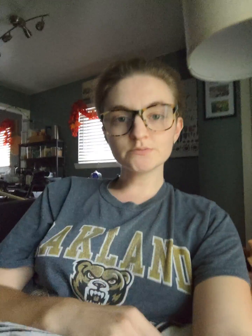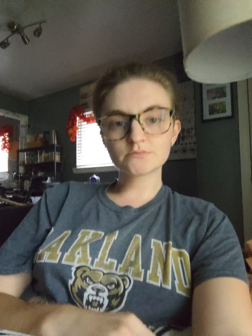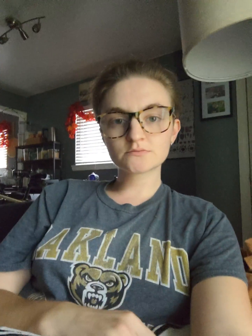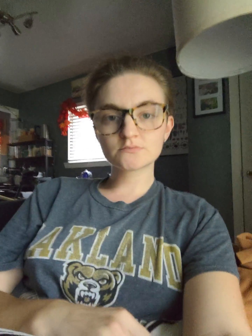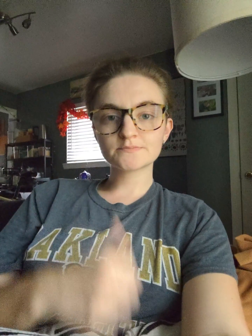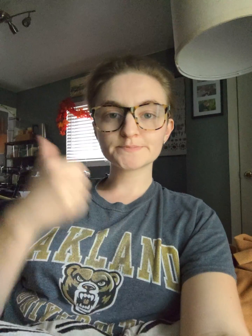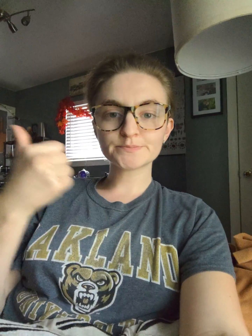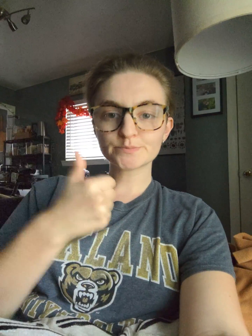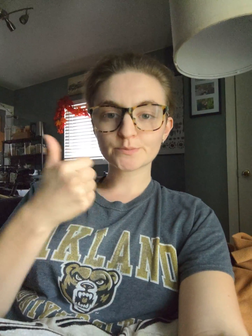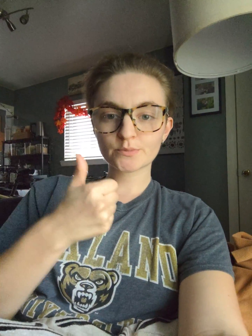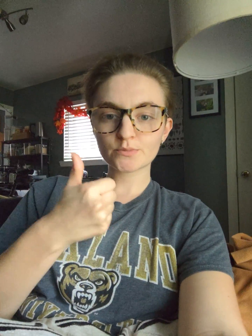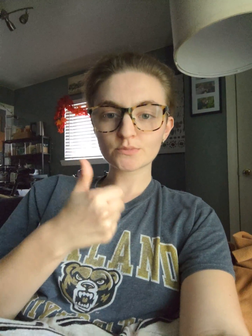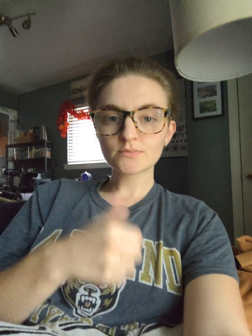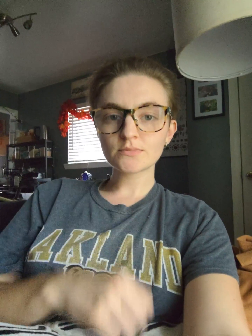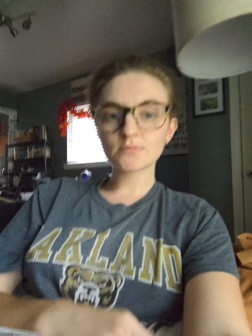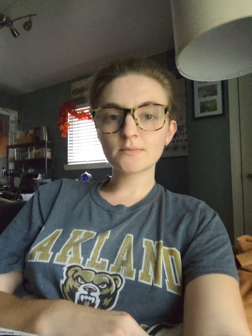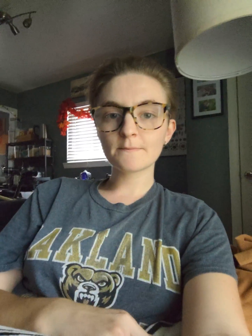game